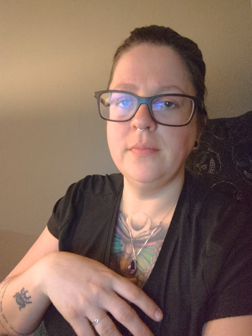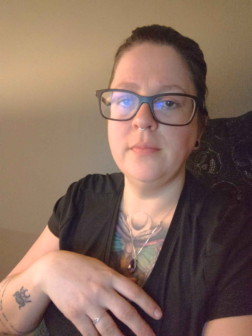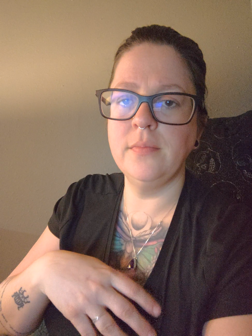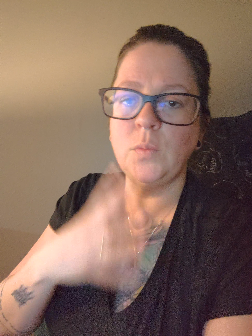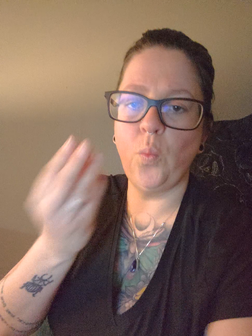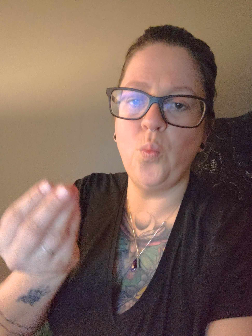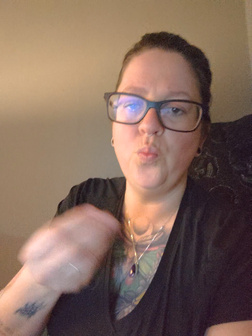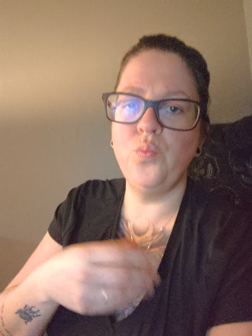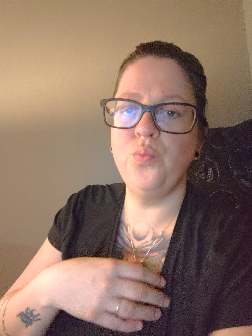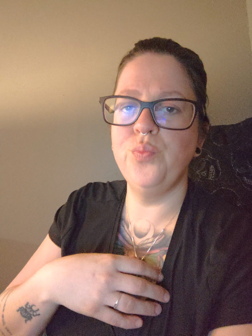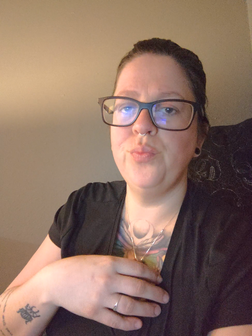go